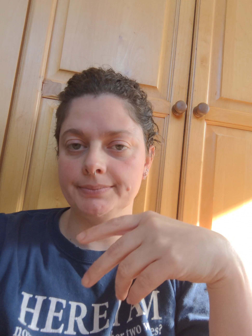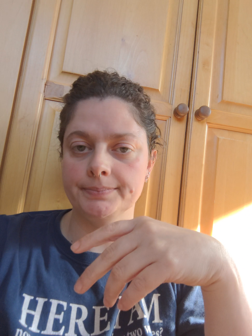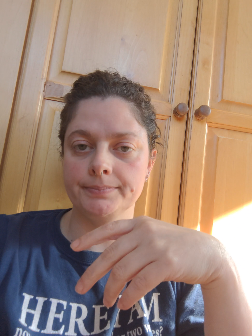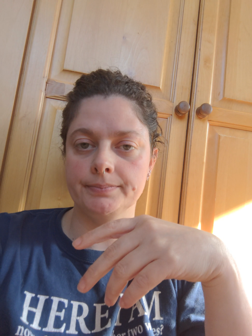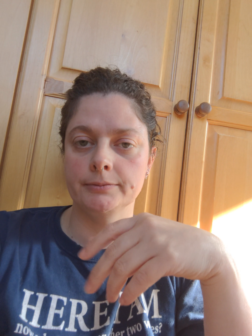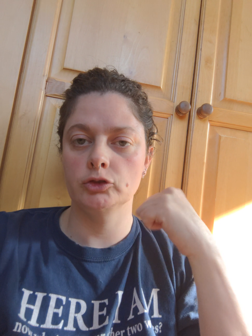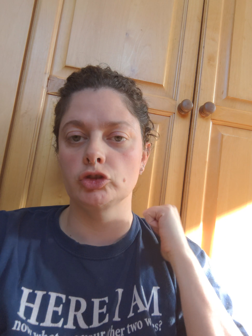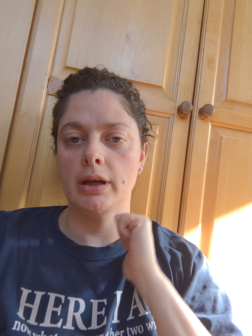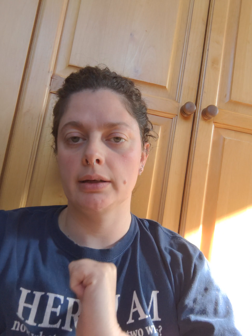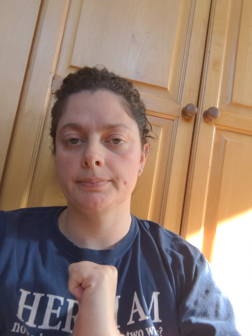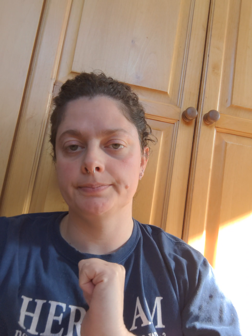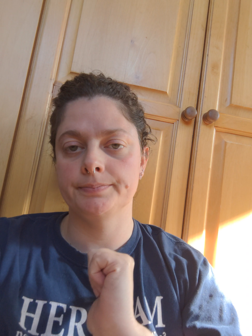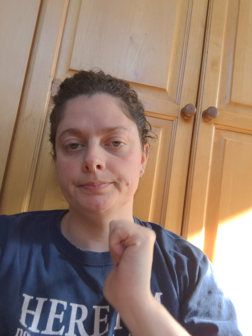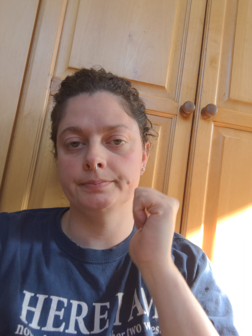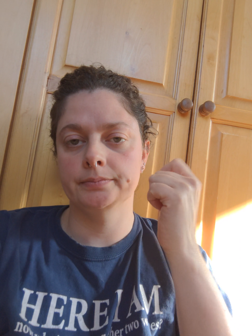jacket